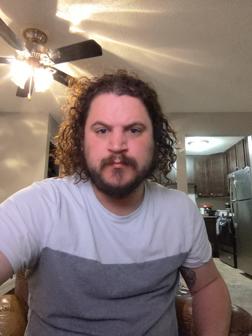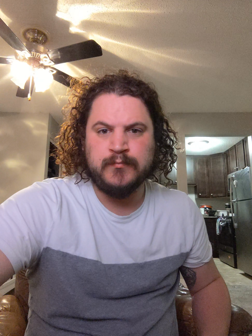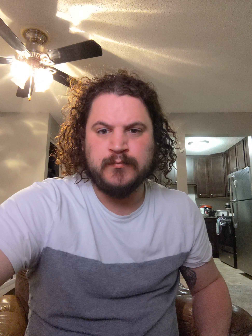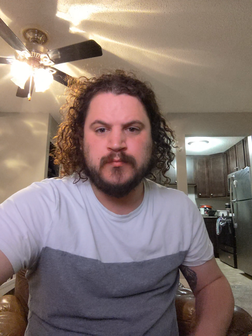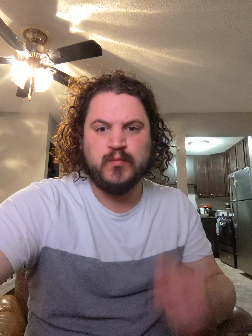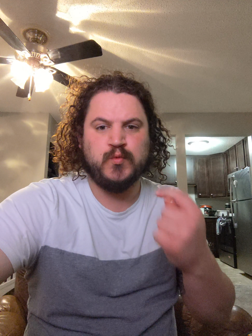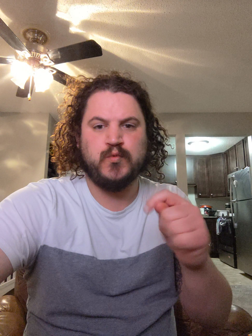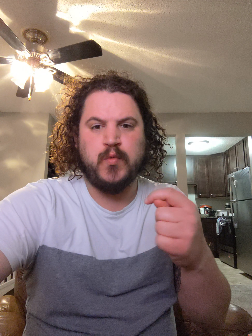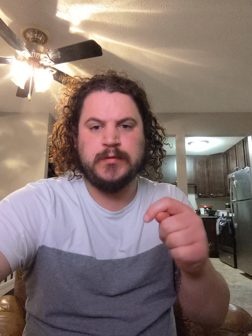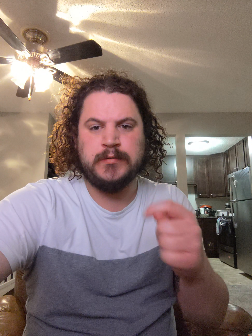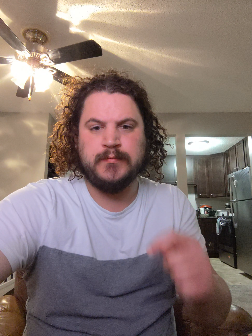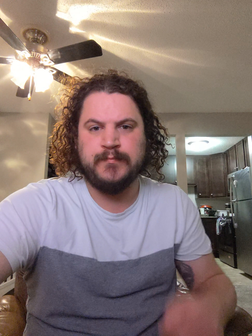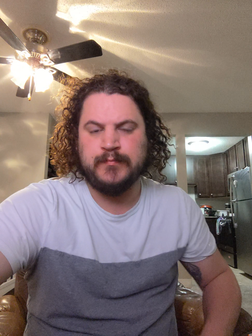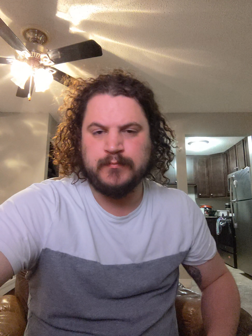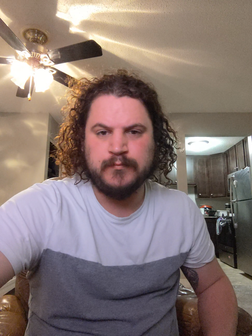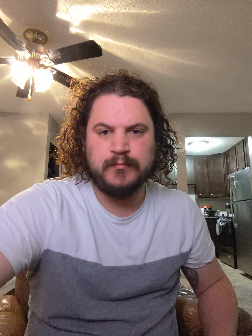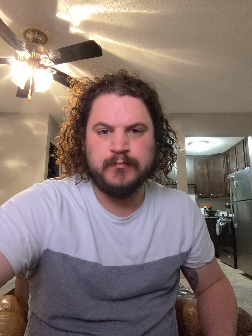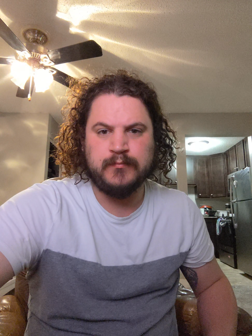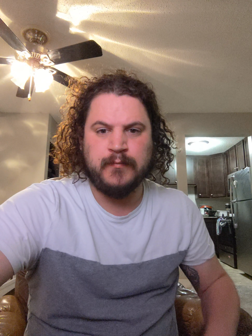toy